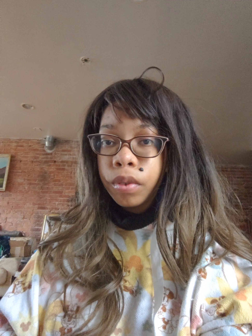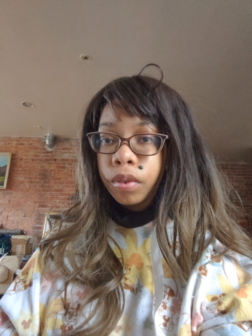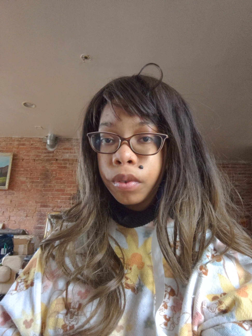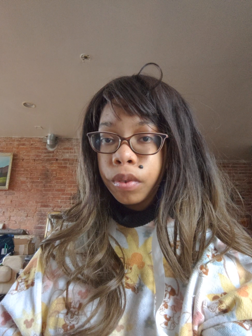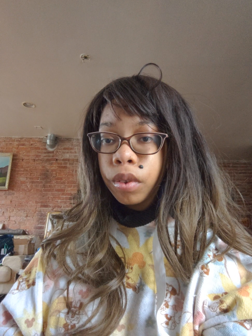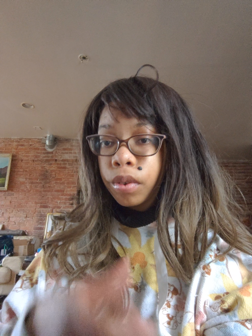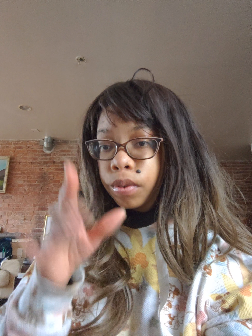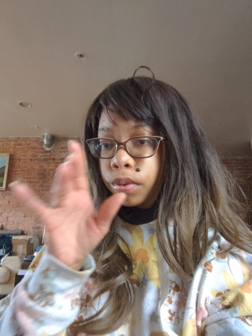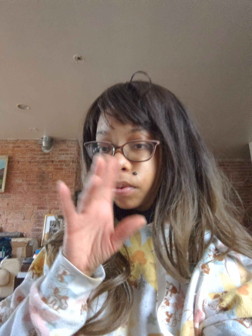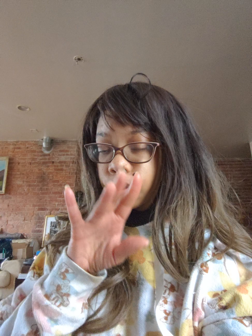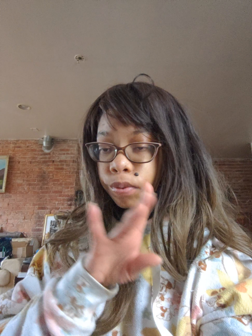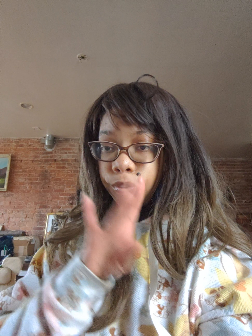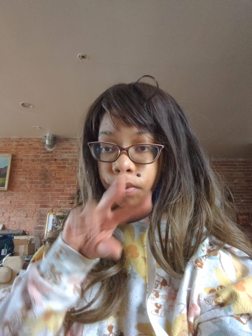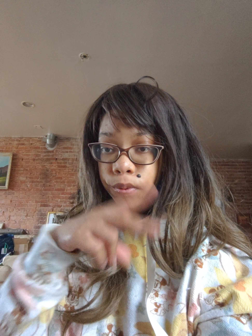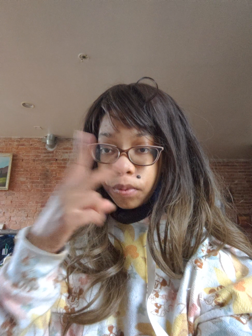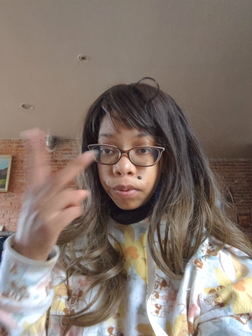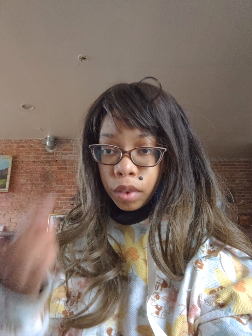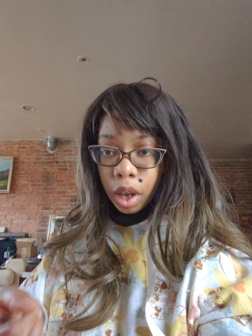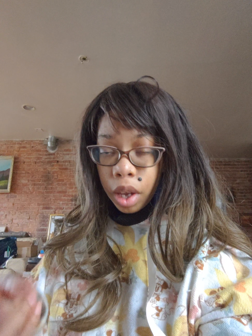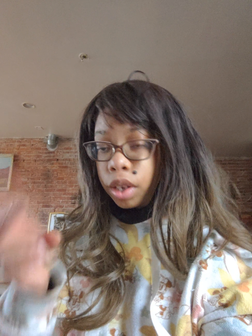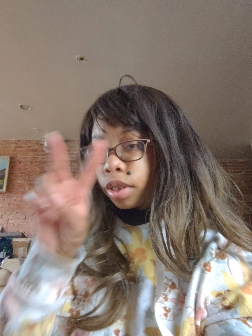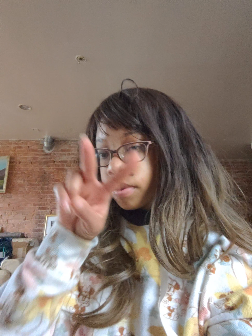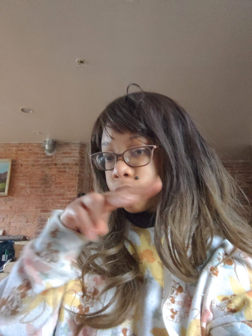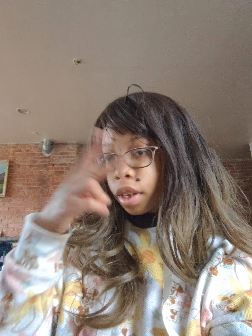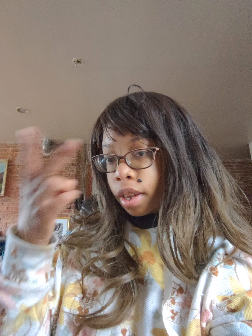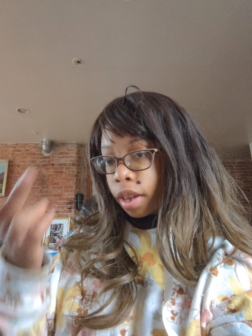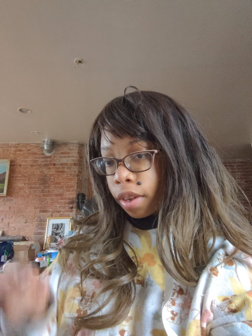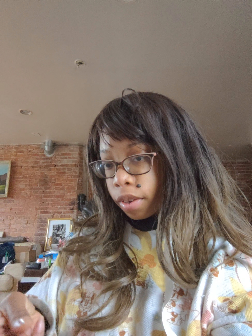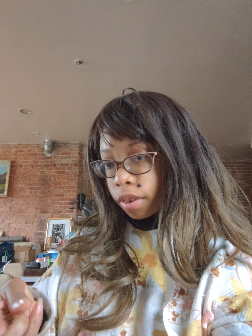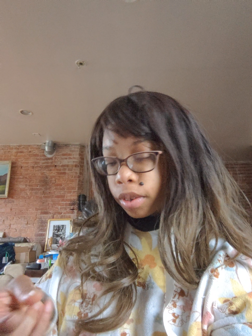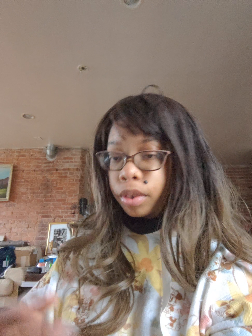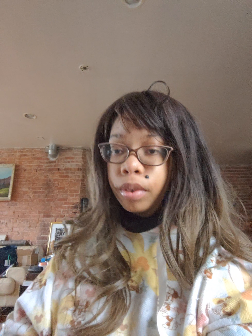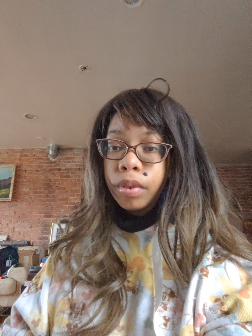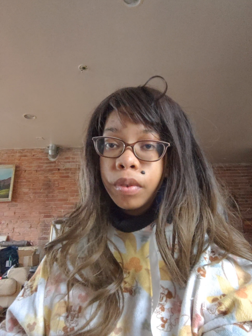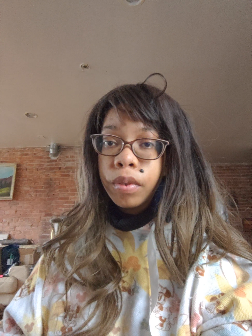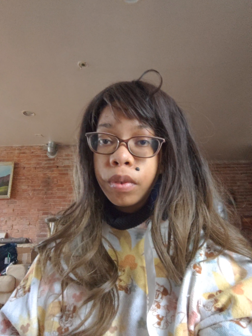fall